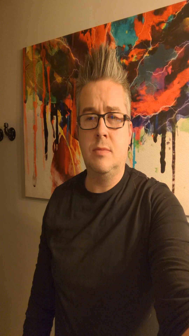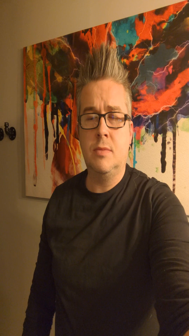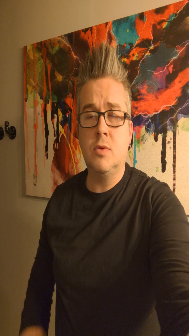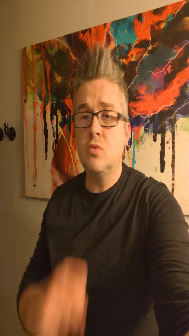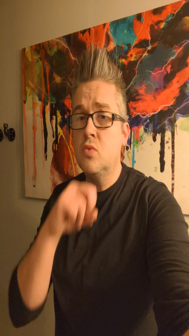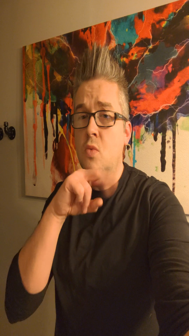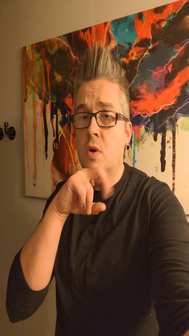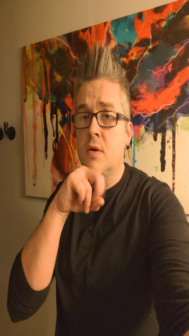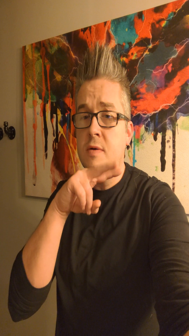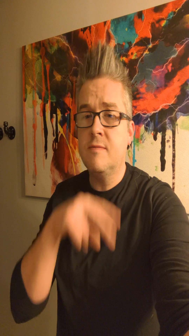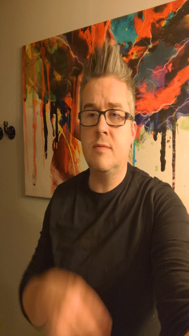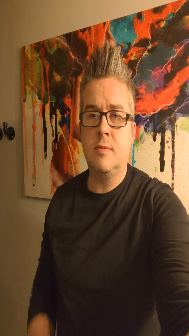frog